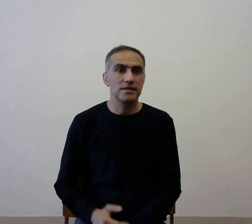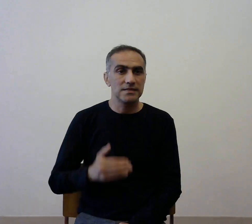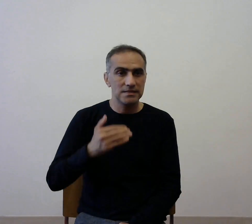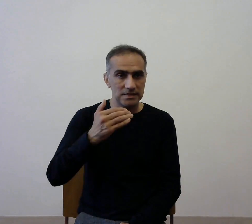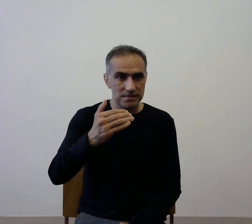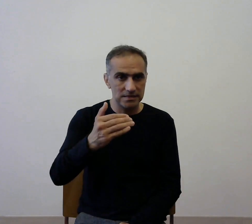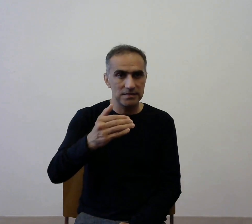siz